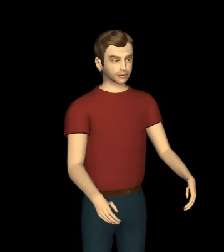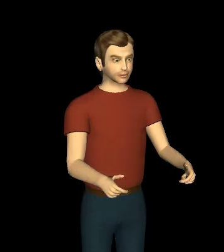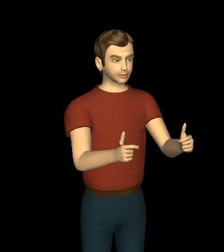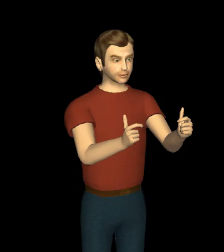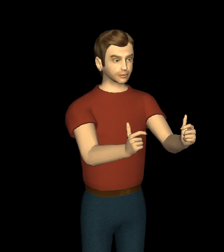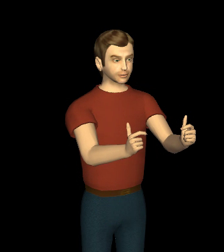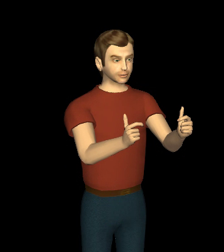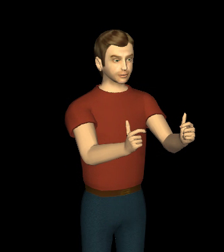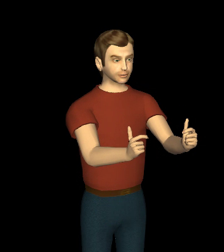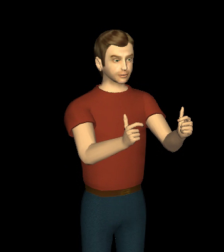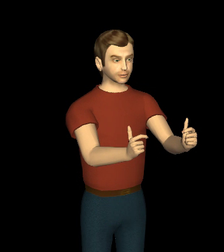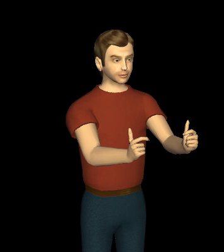محظوظ